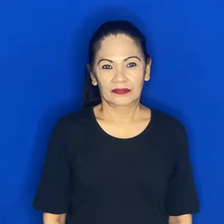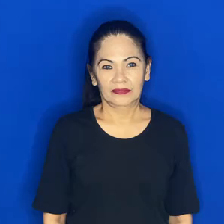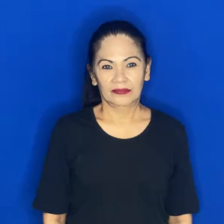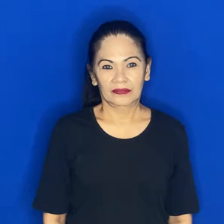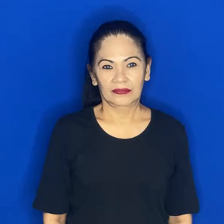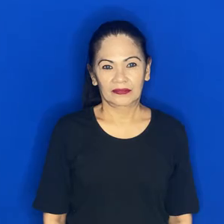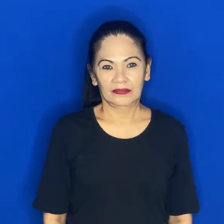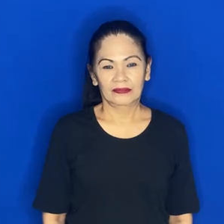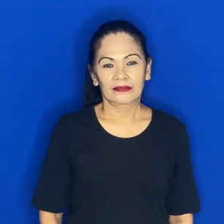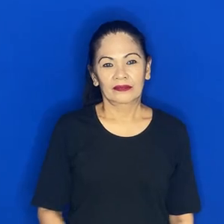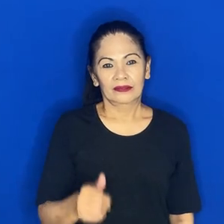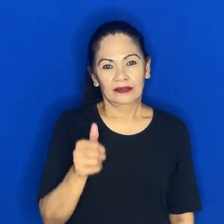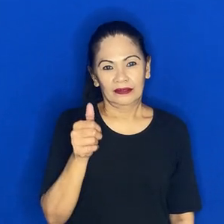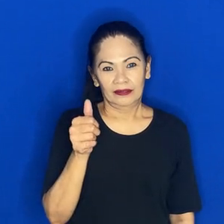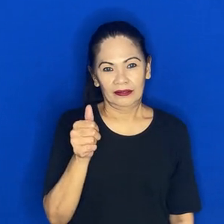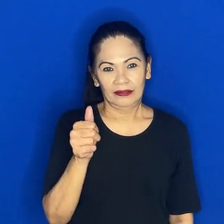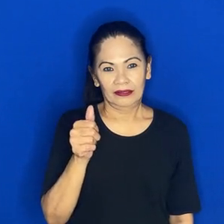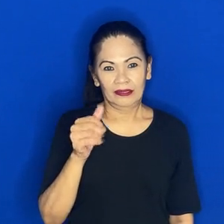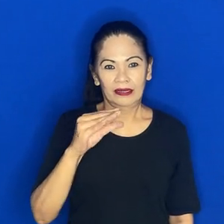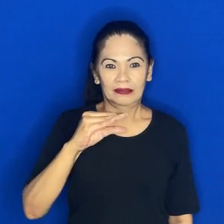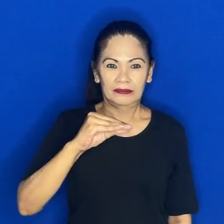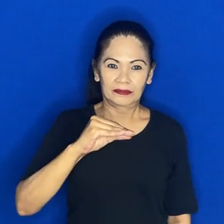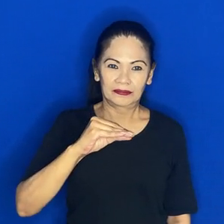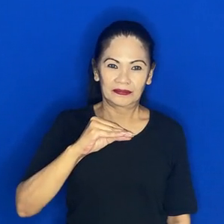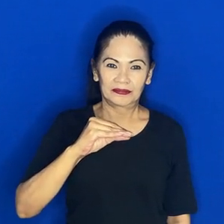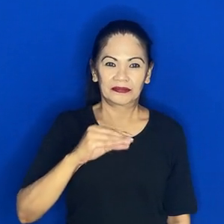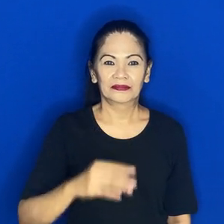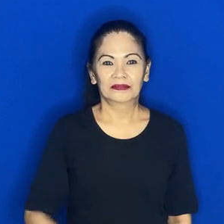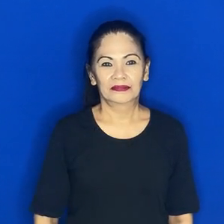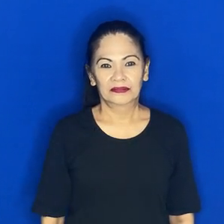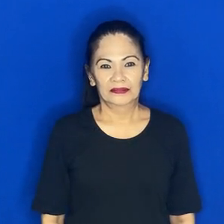good evening